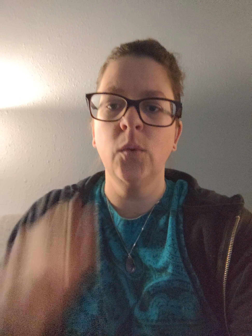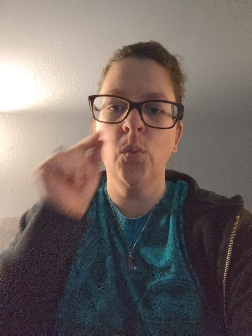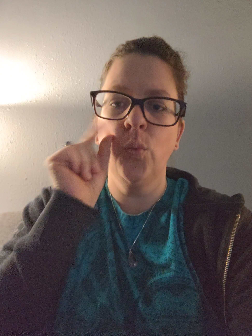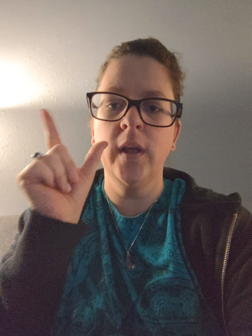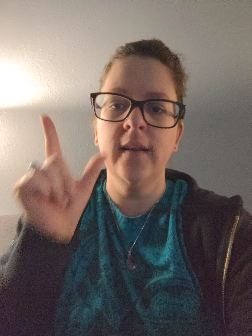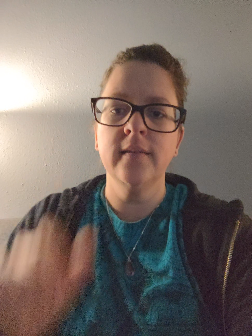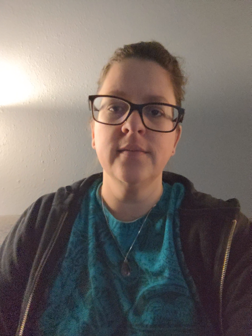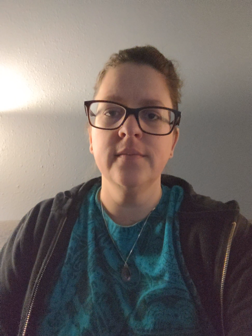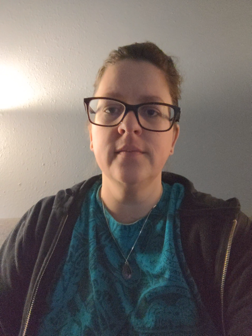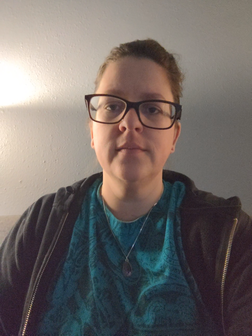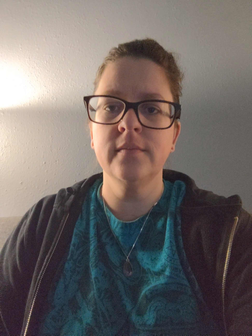wake